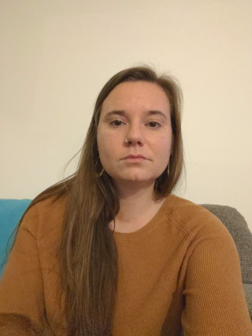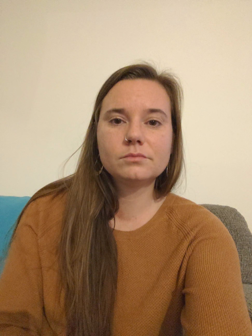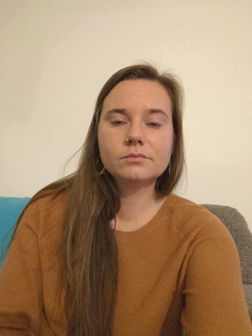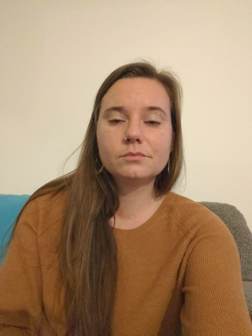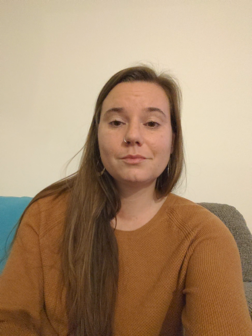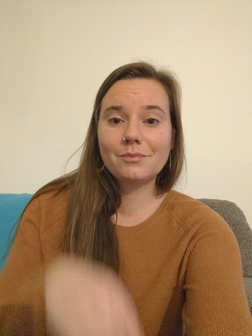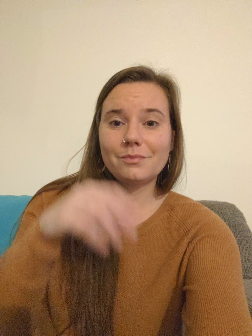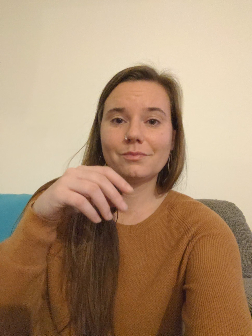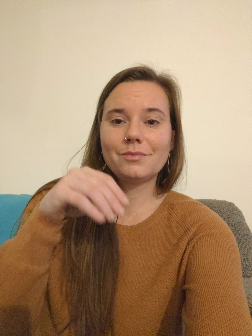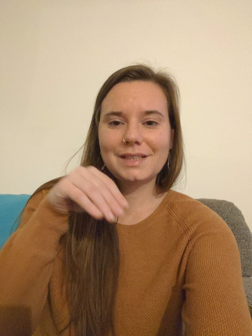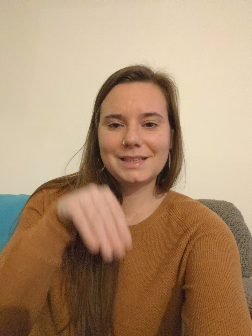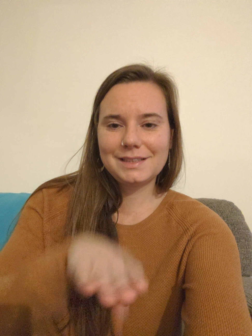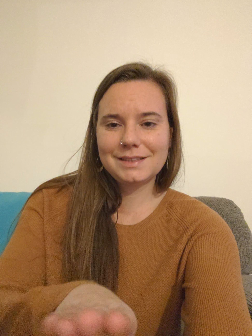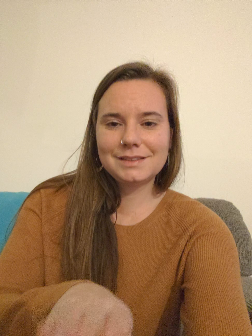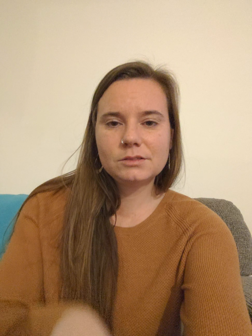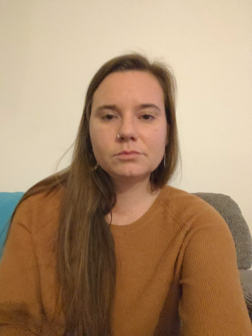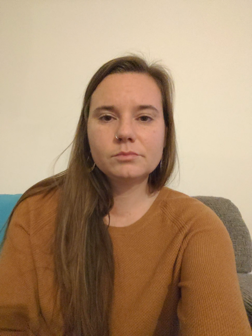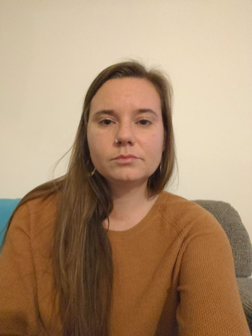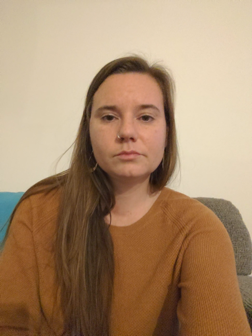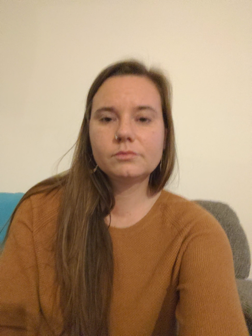into